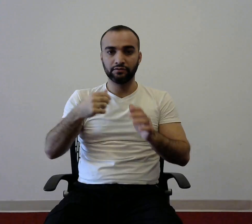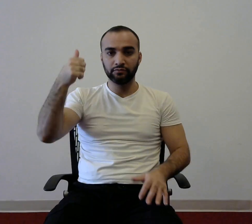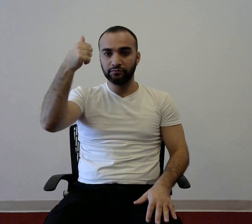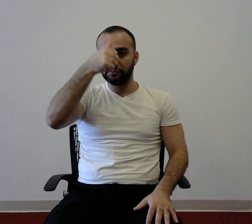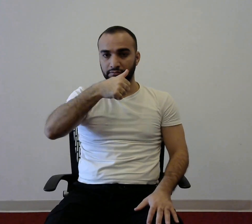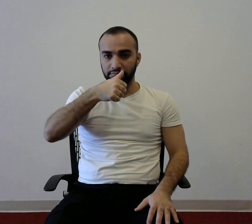il